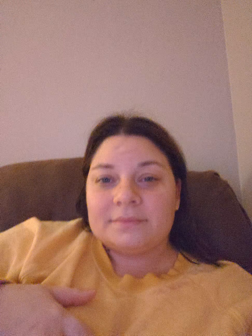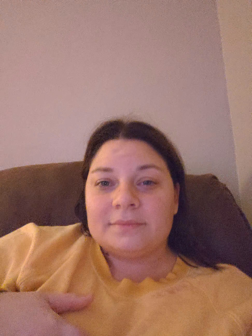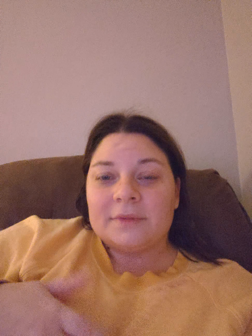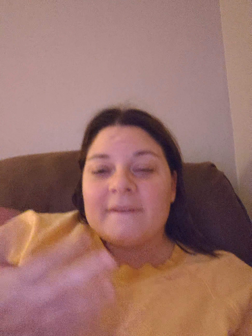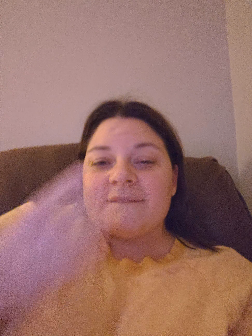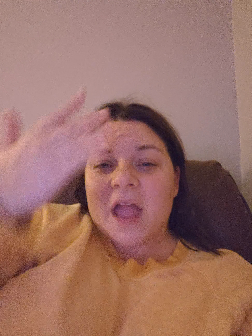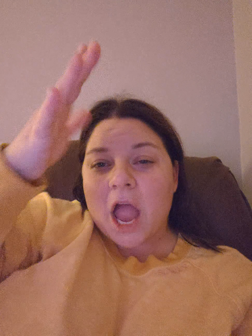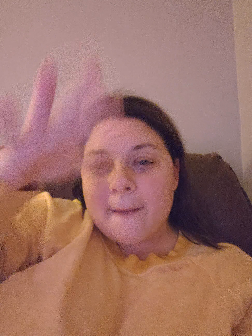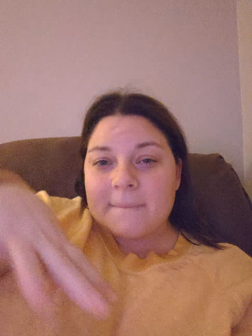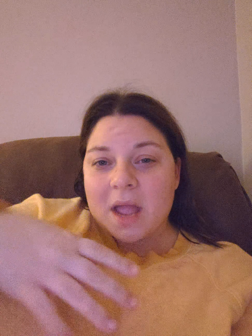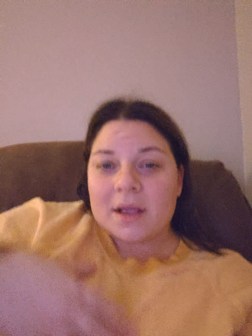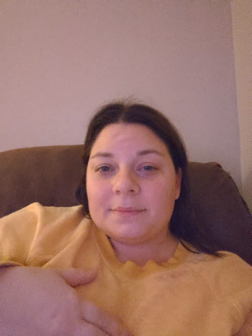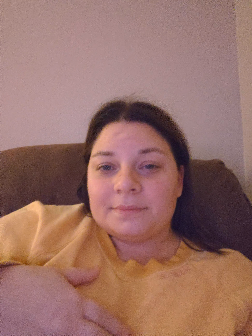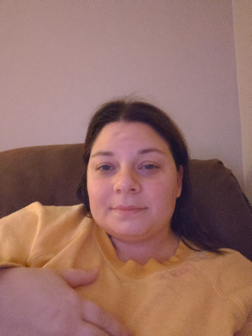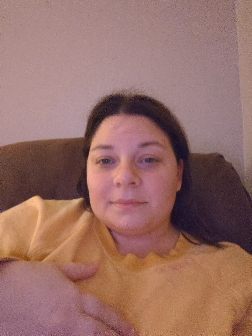fireman